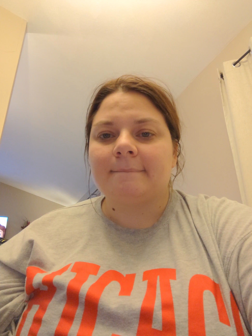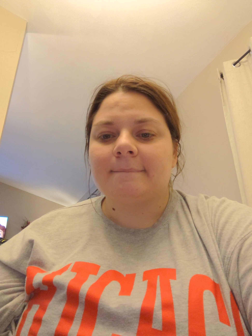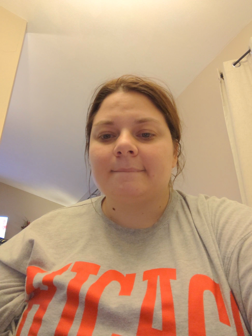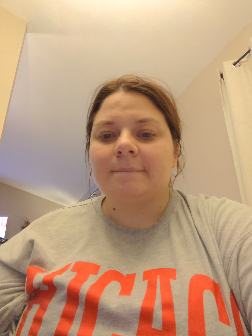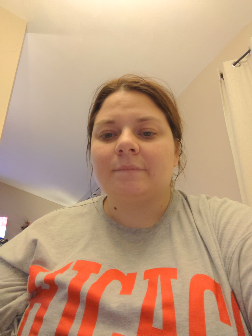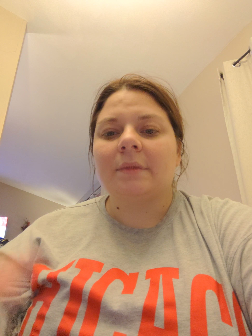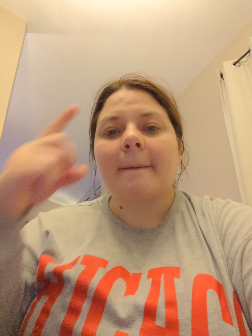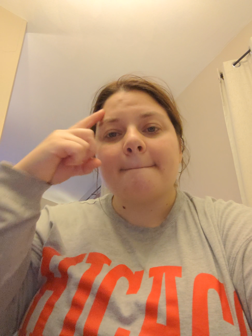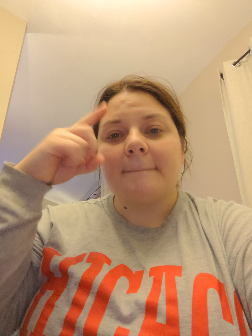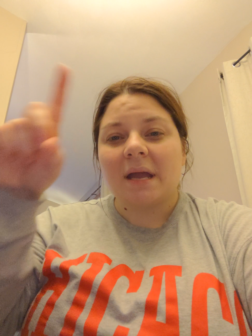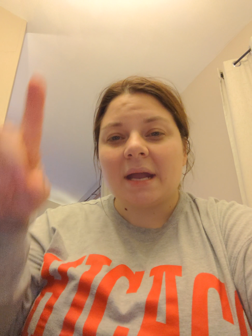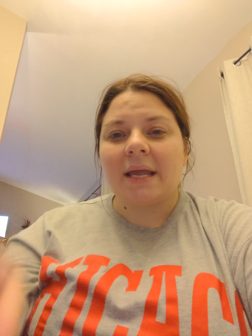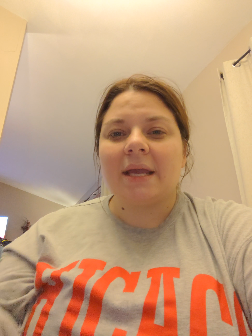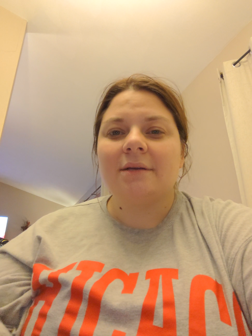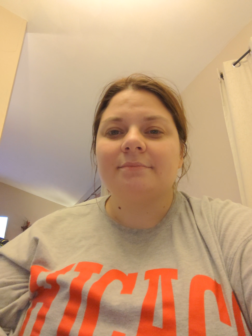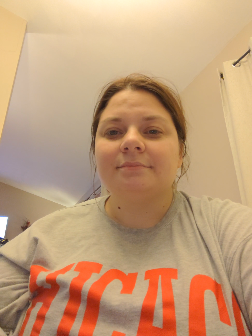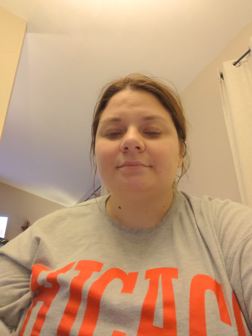penny